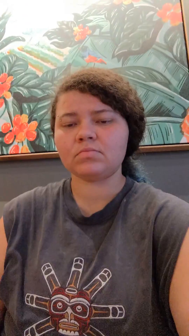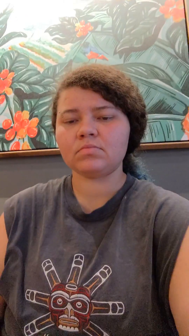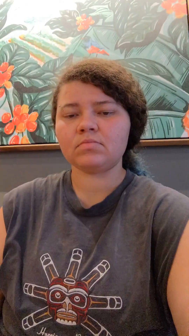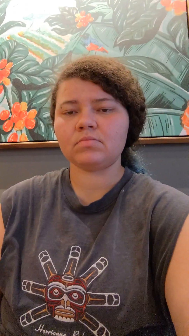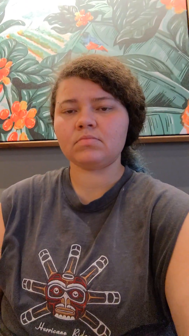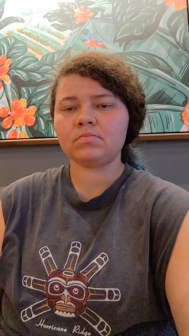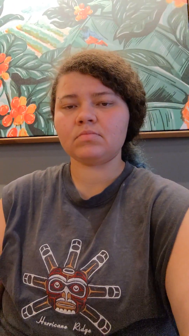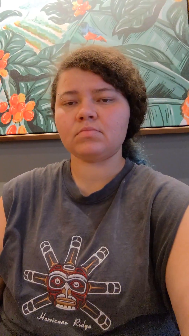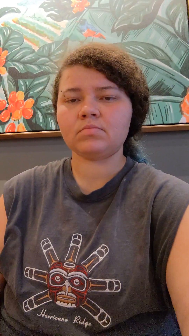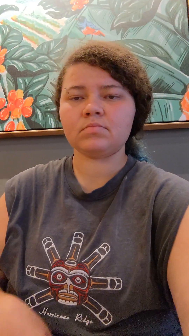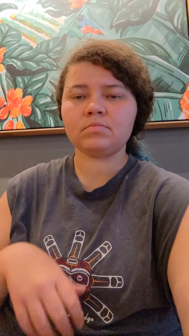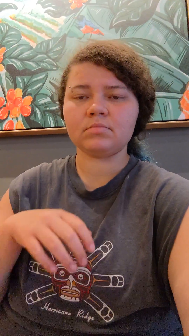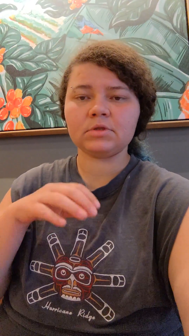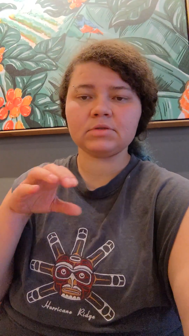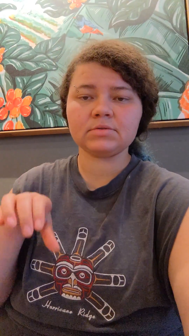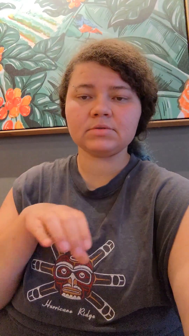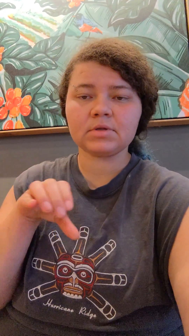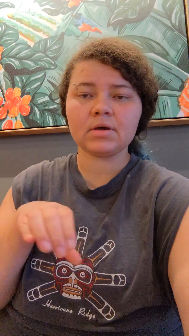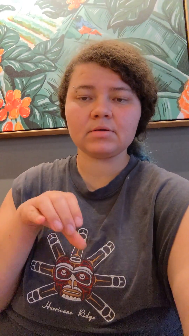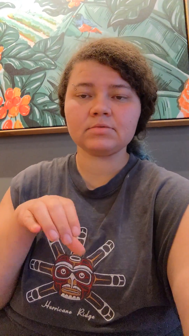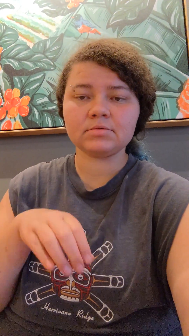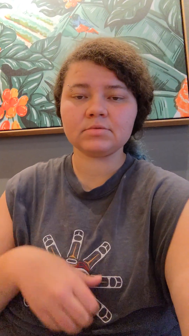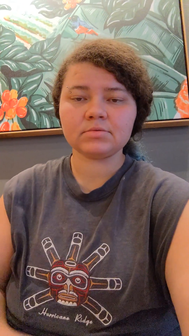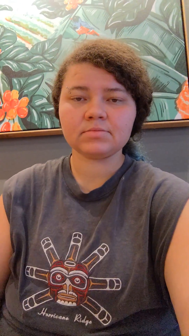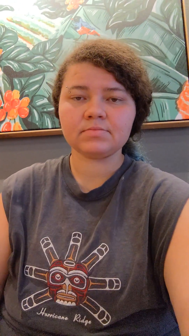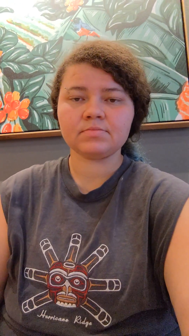does